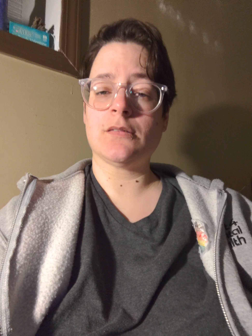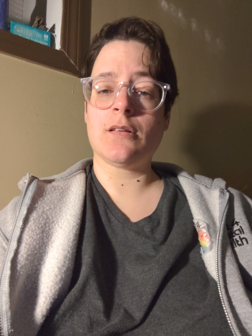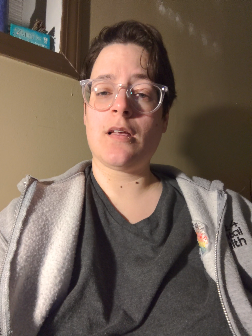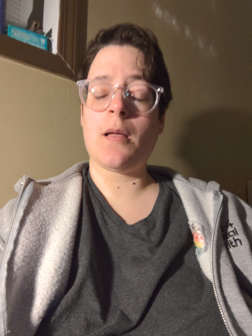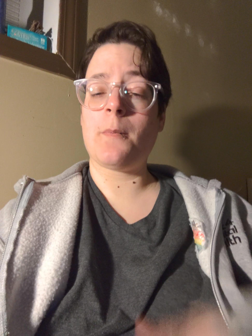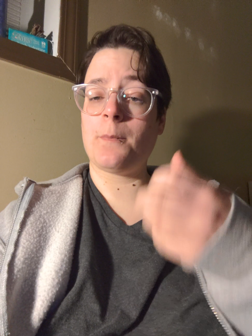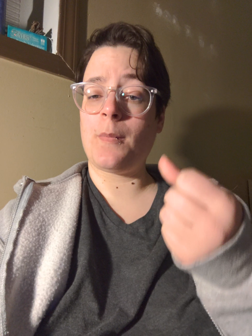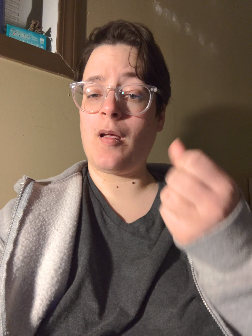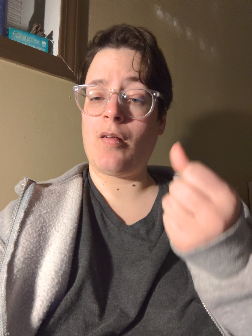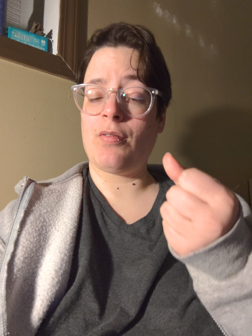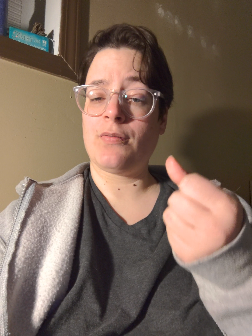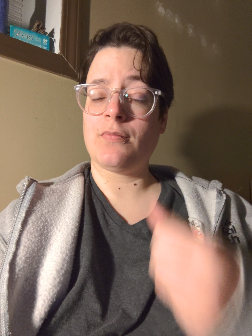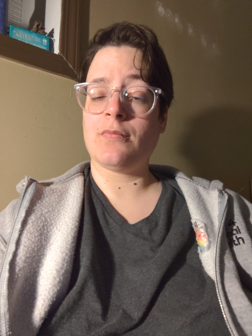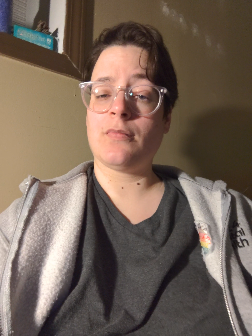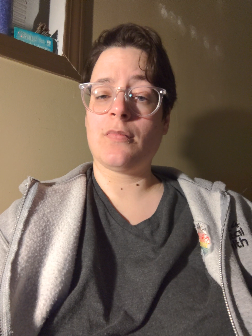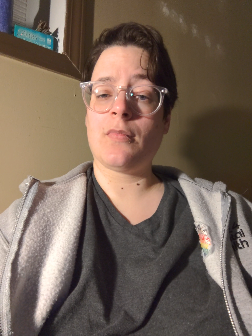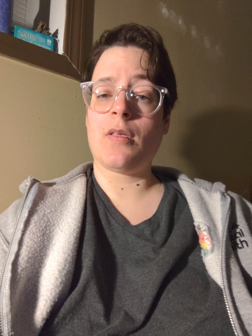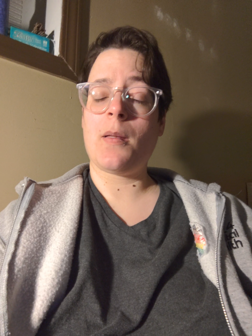milk